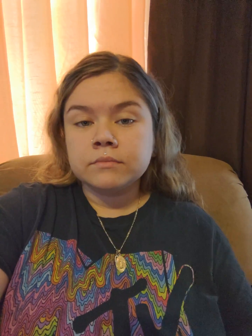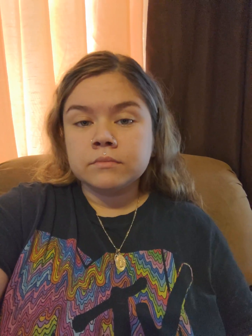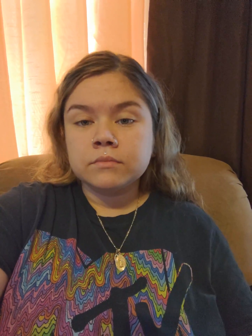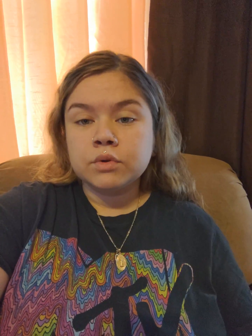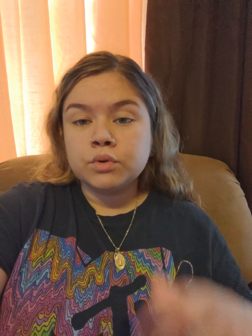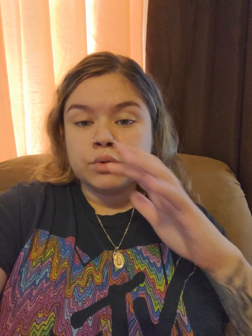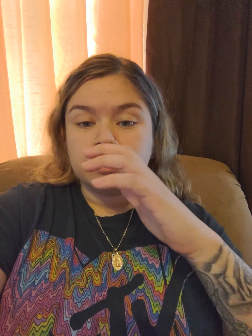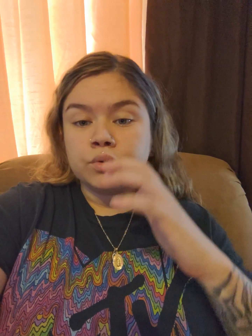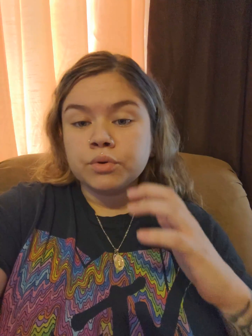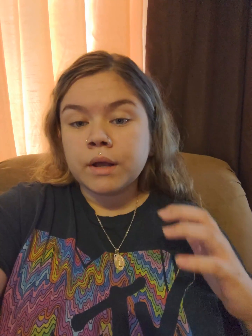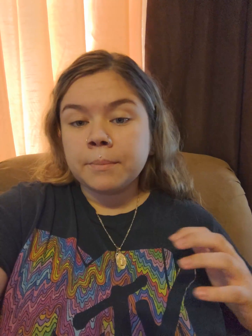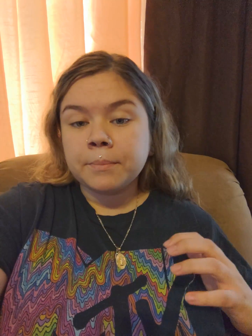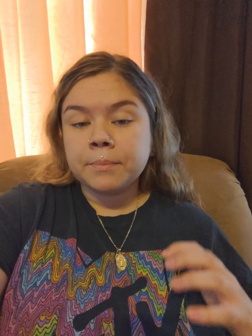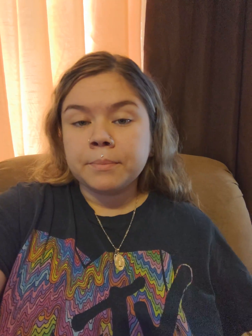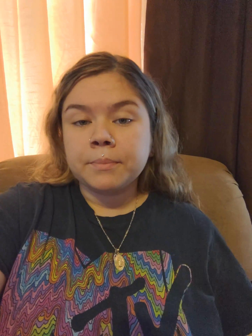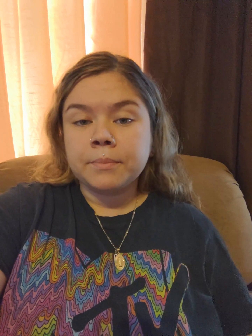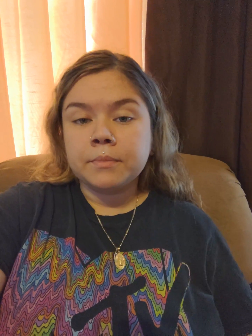grapes